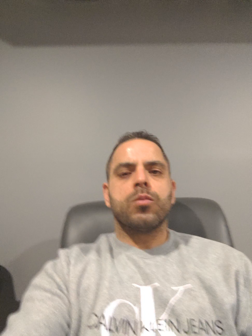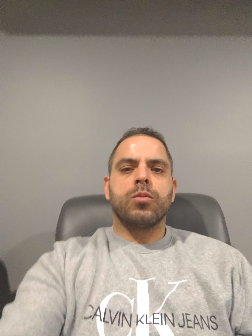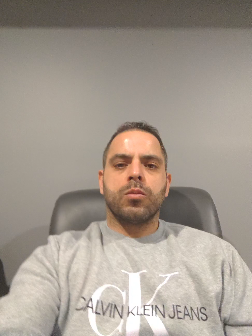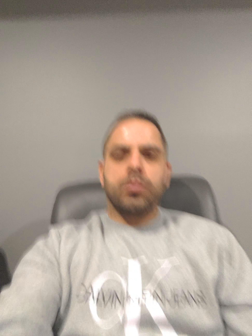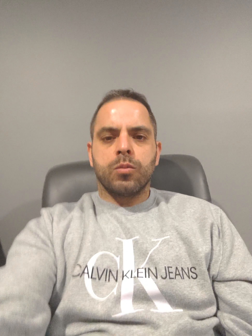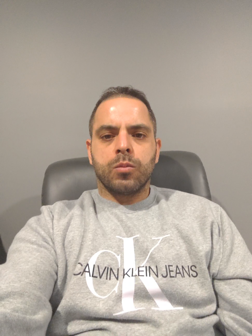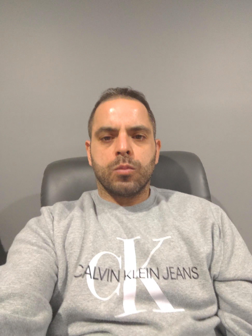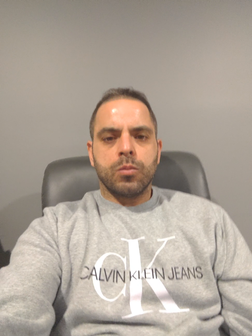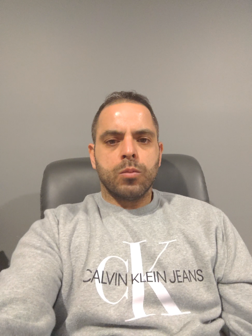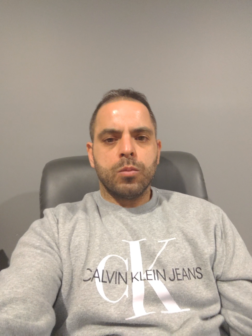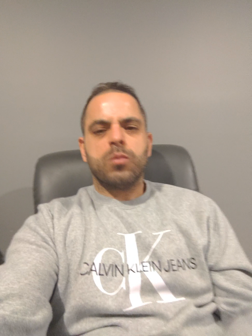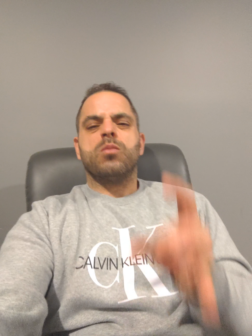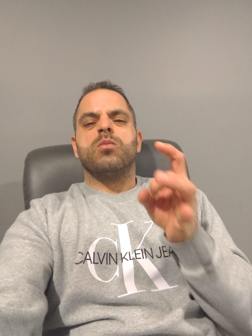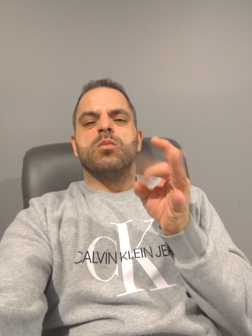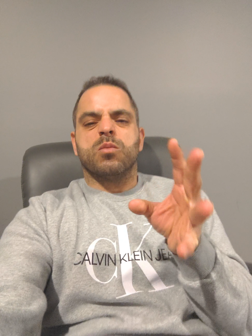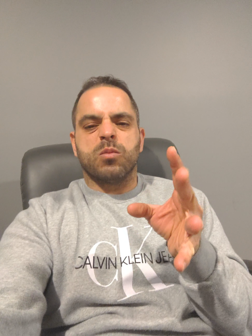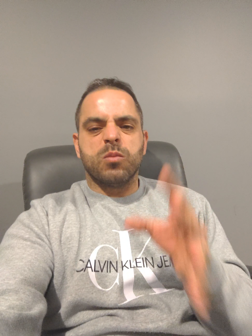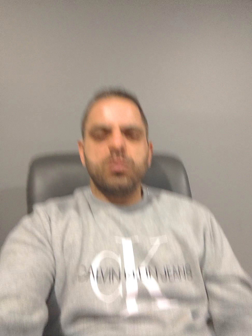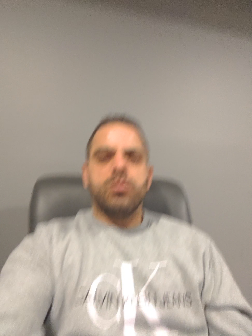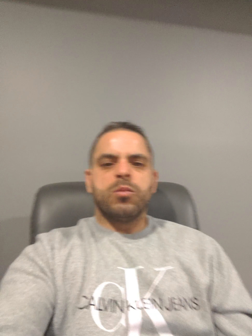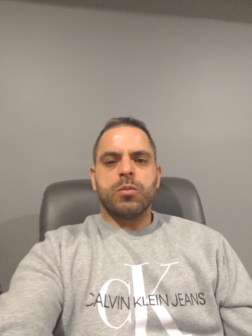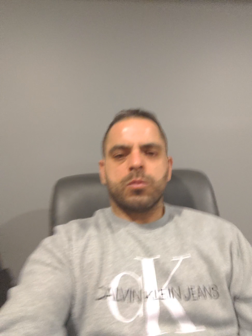hate